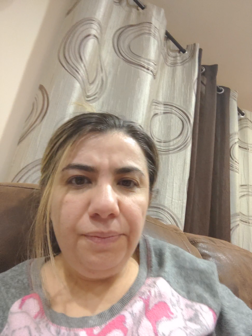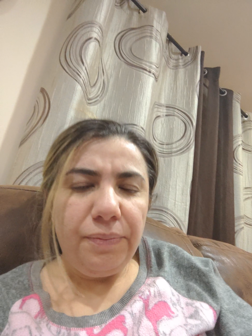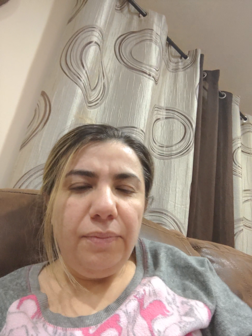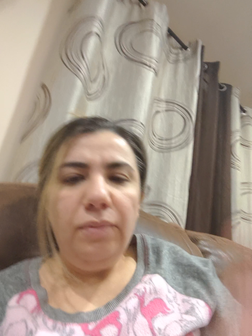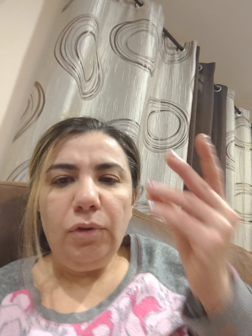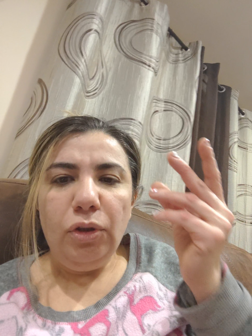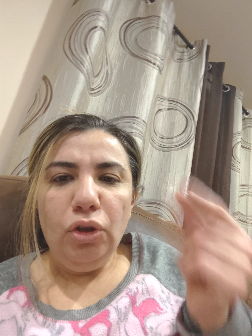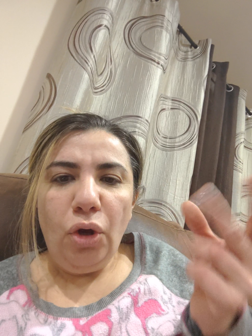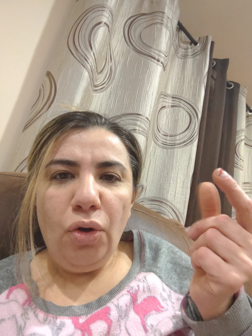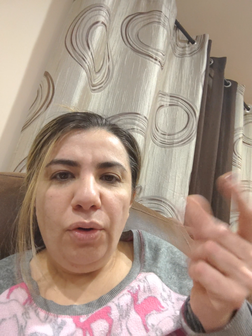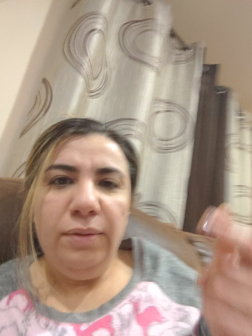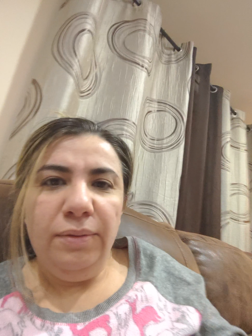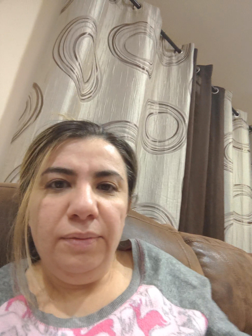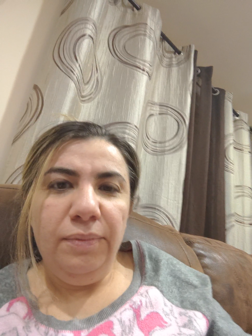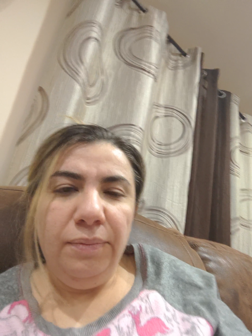dog